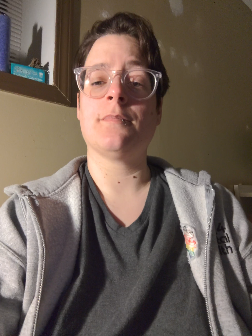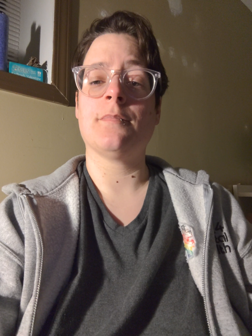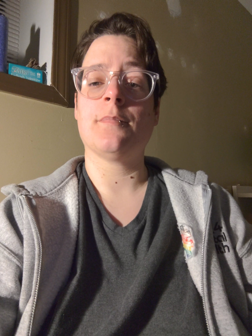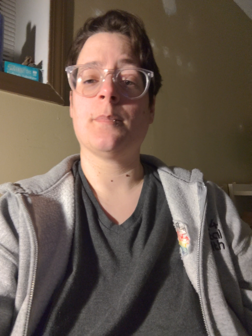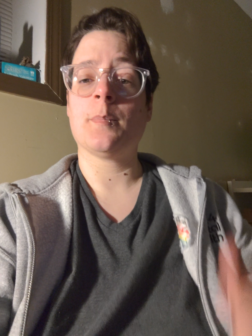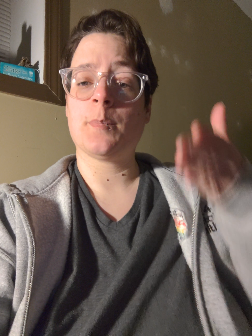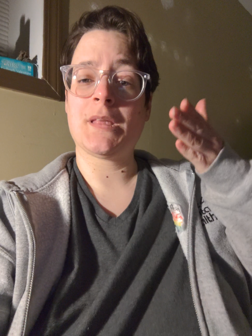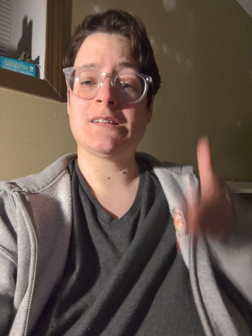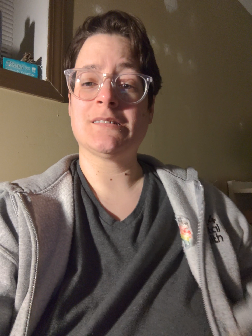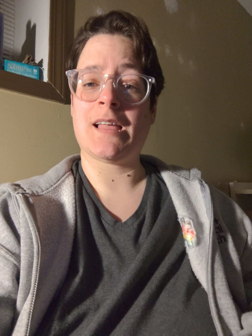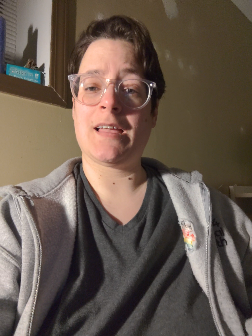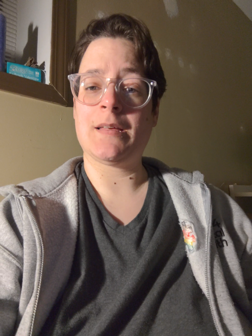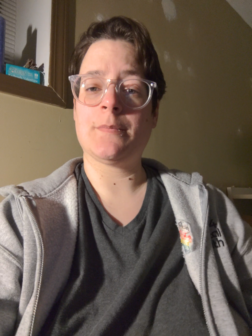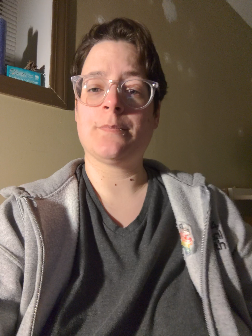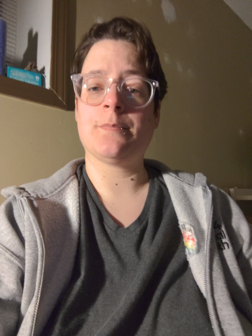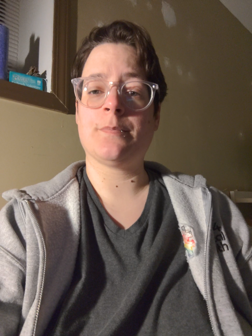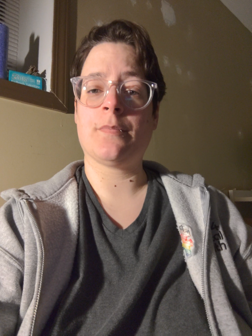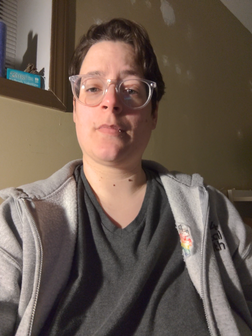beside